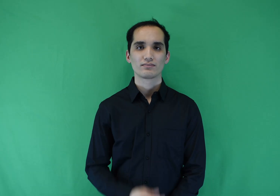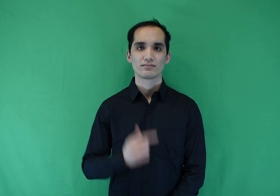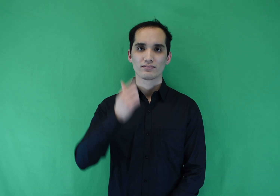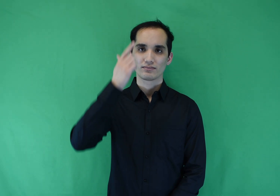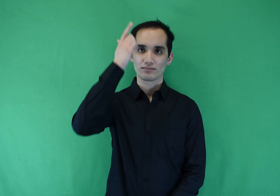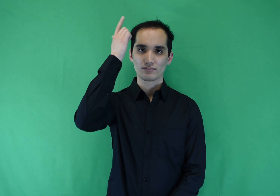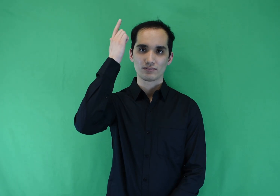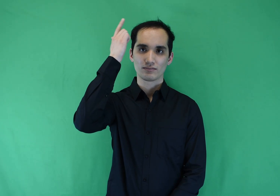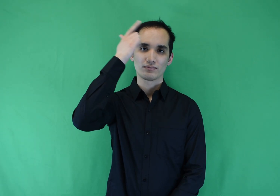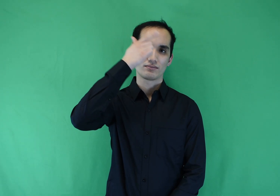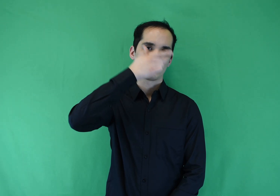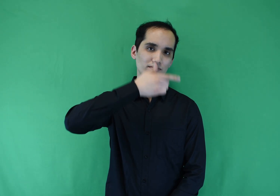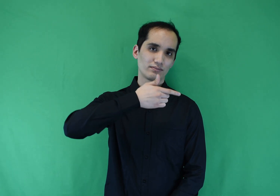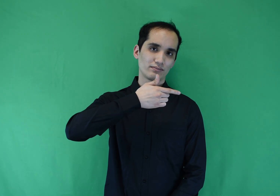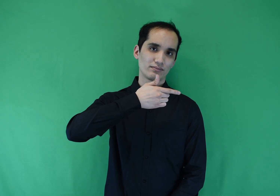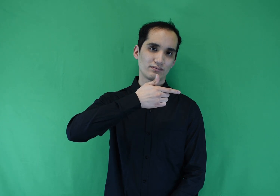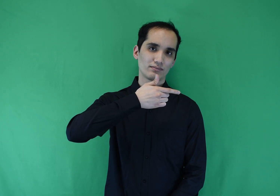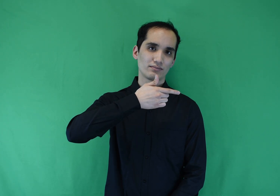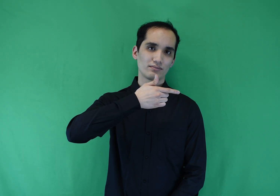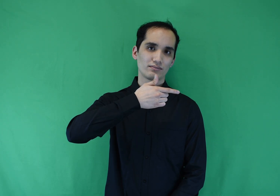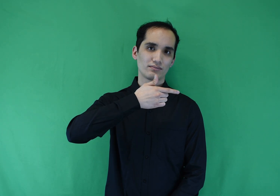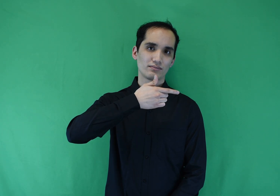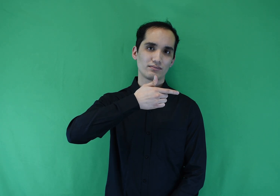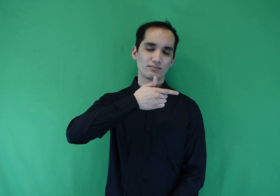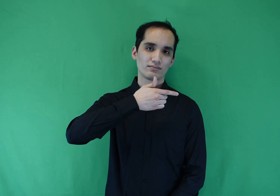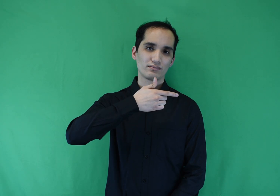noche